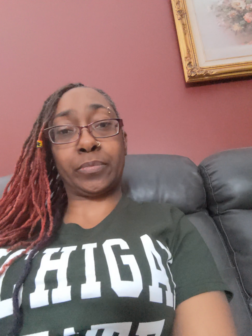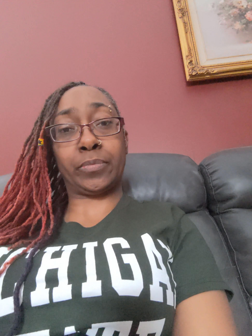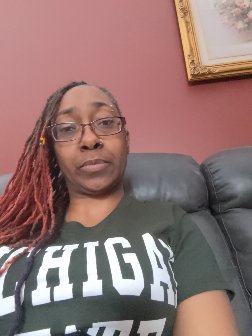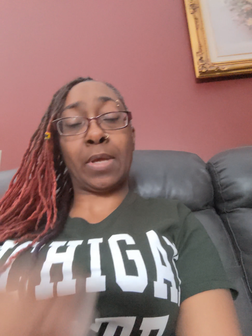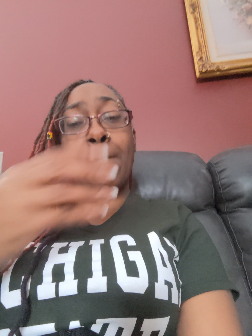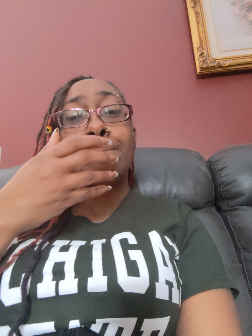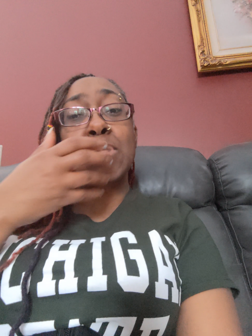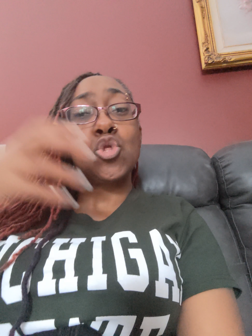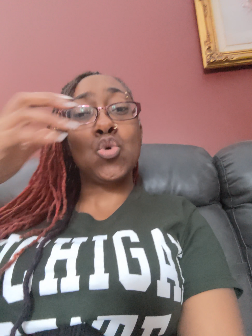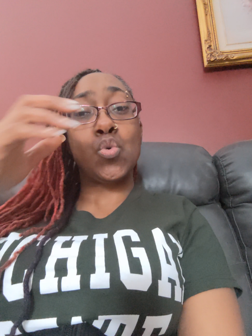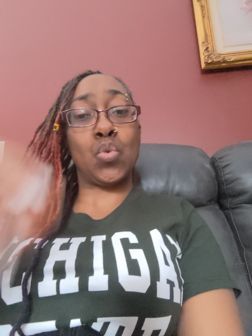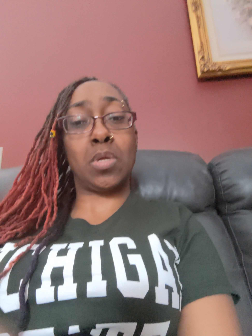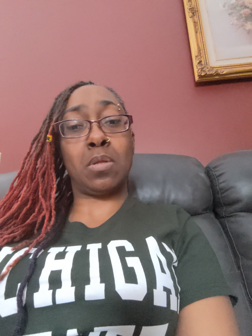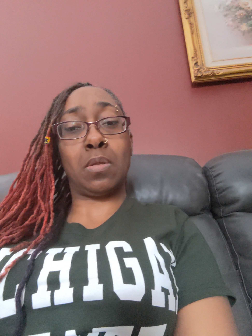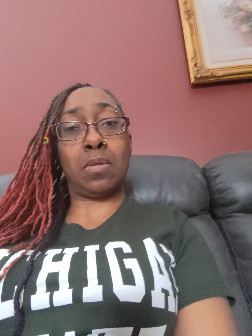balloon